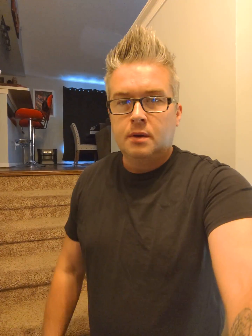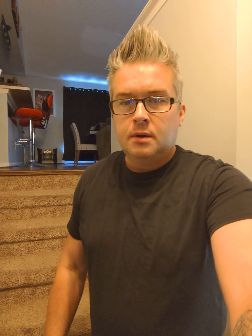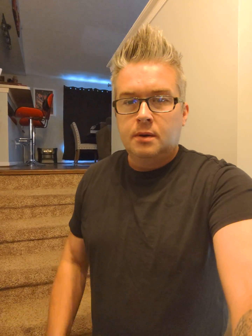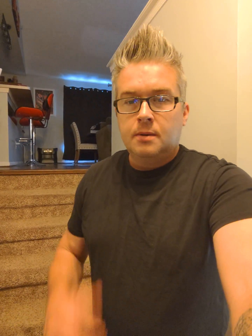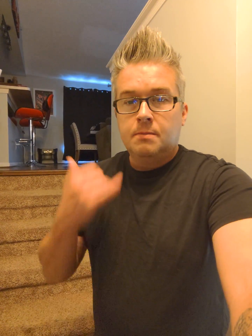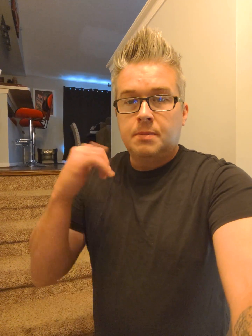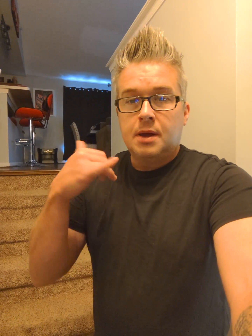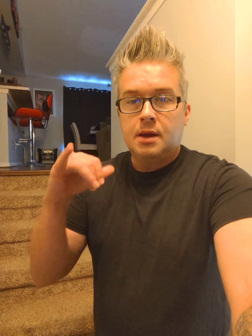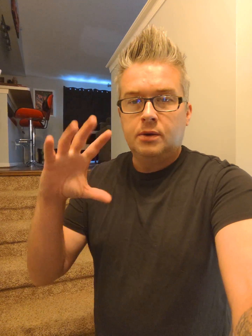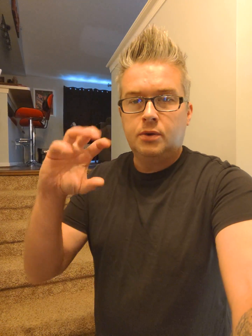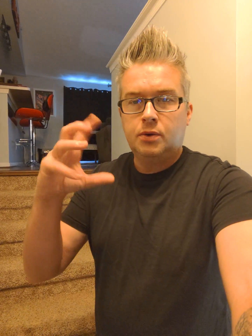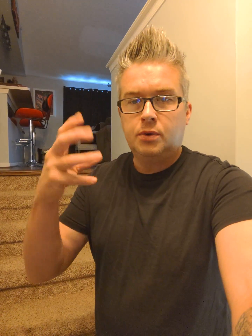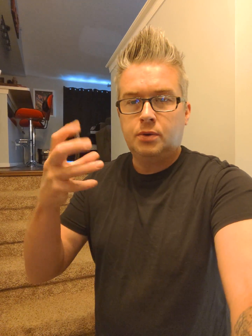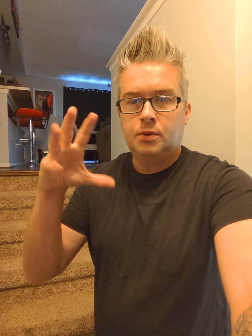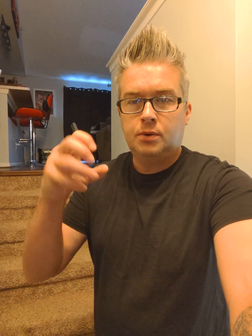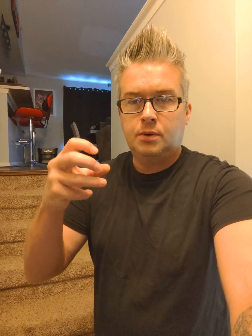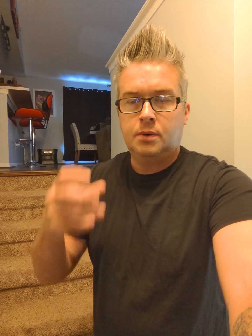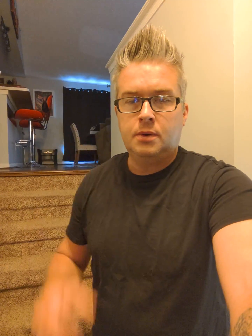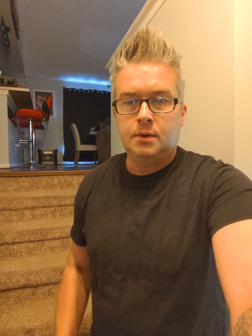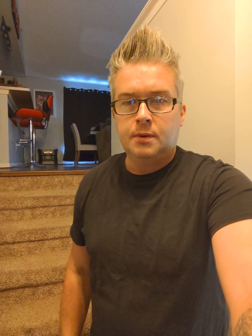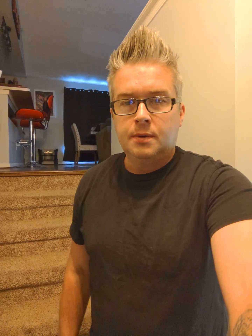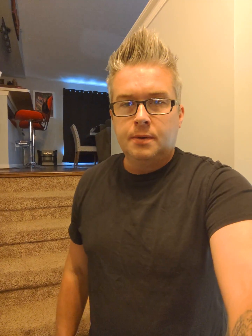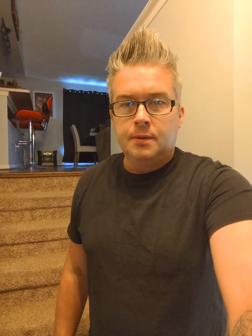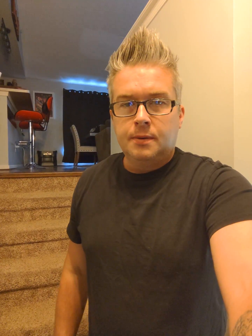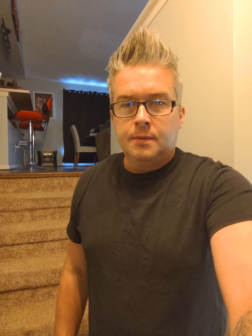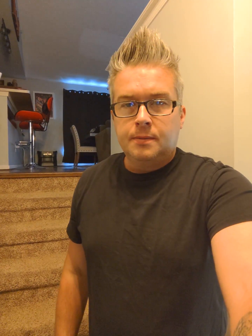play dough